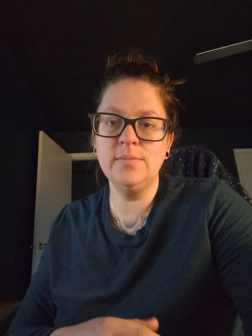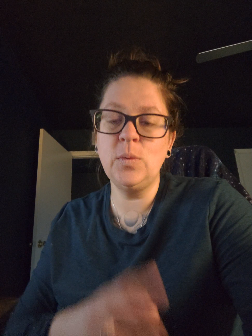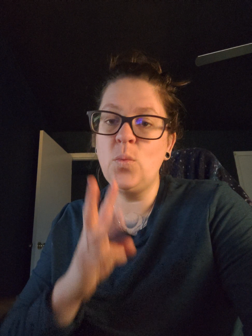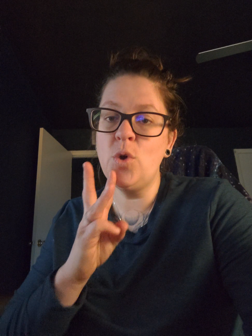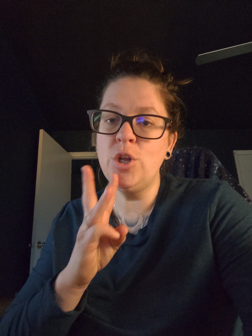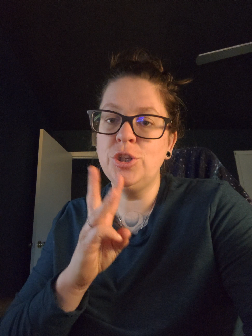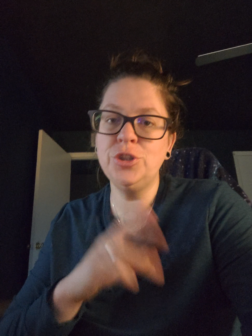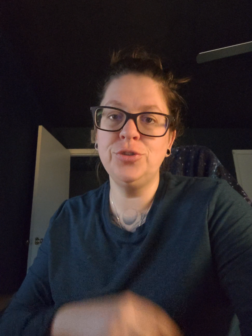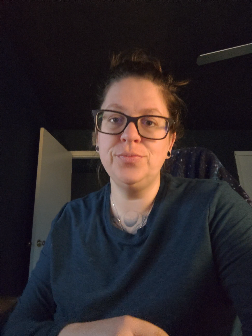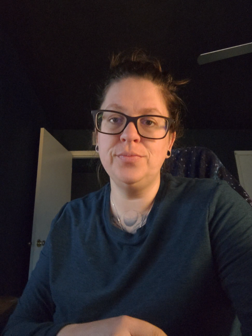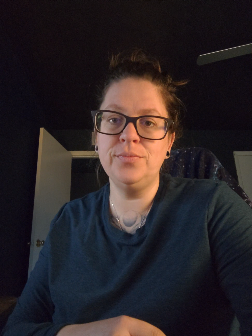water